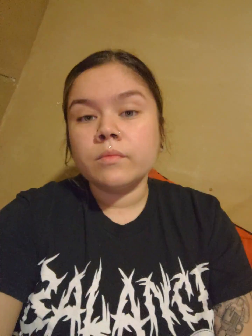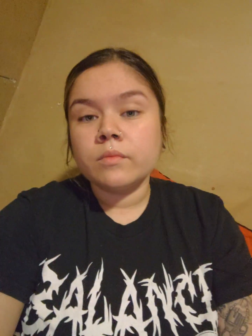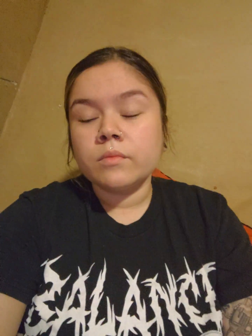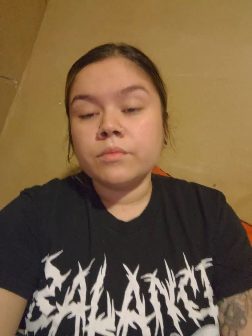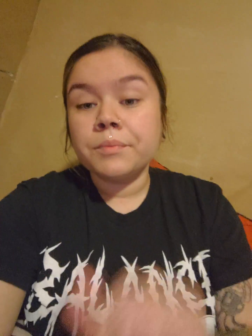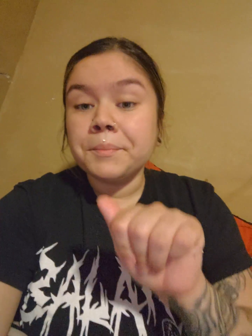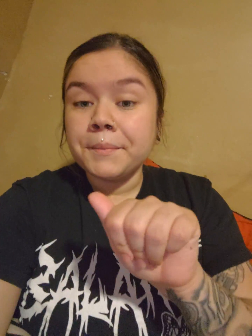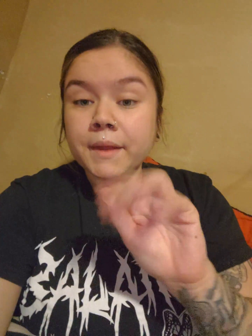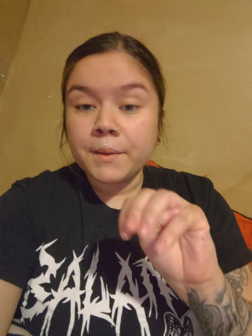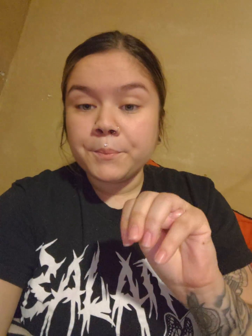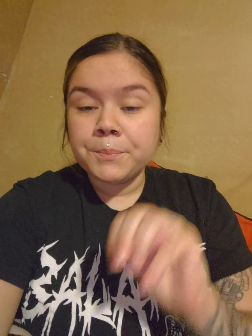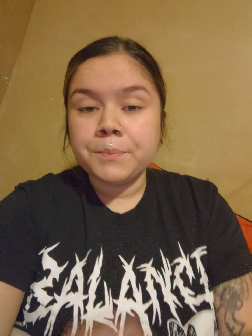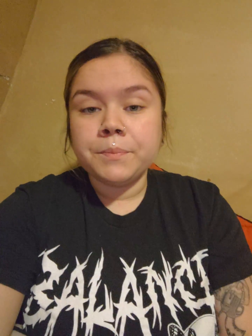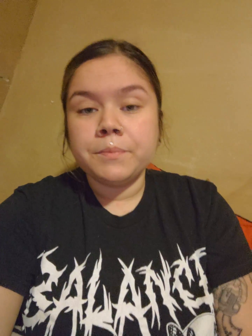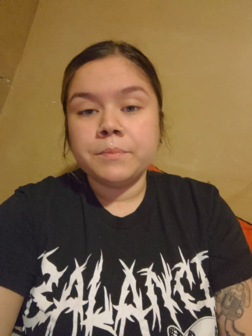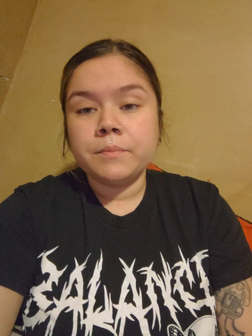am